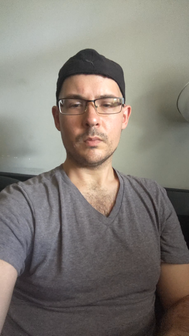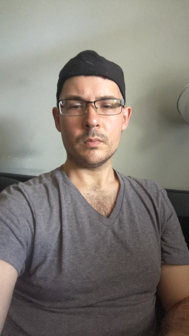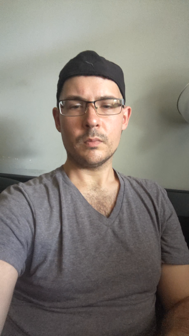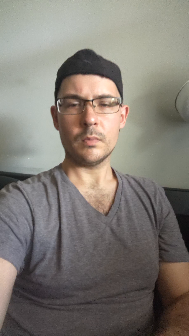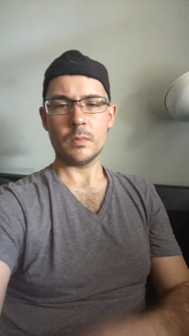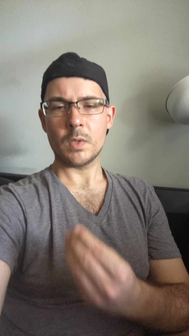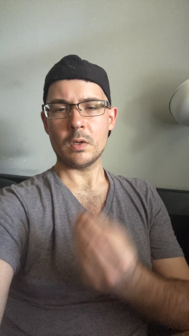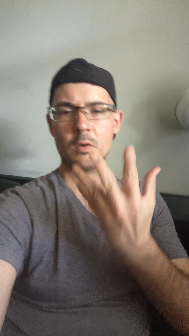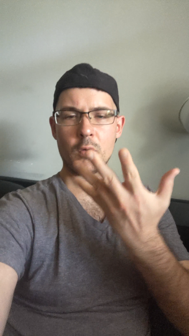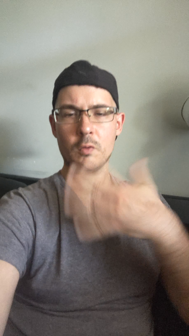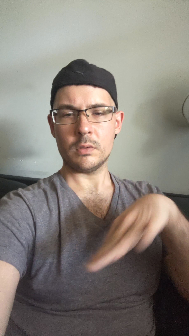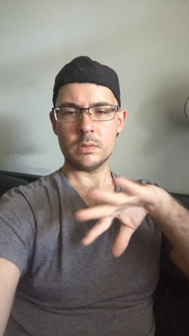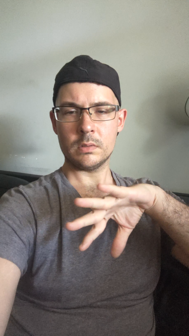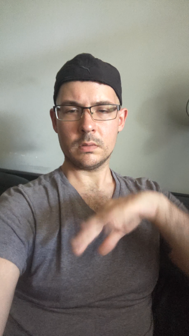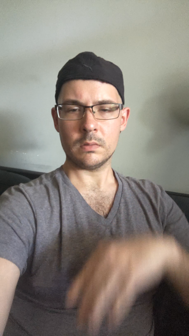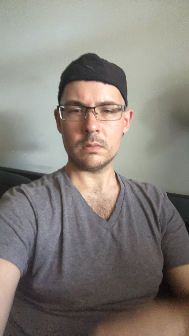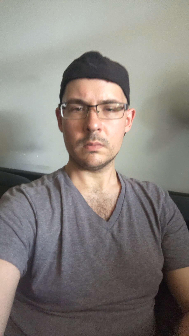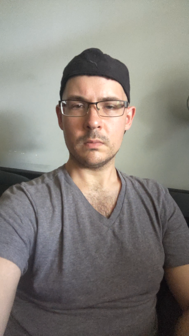garden